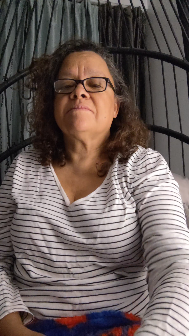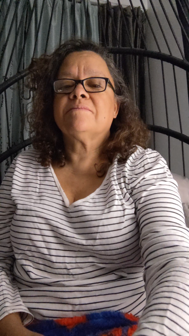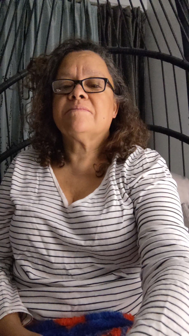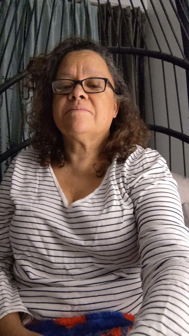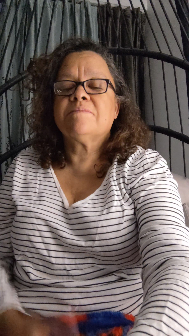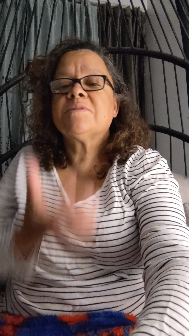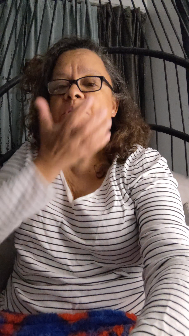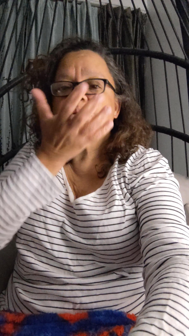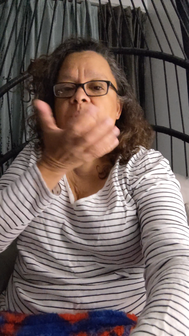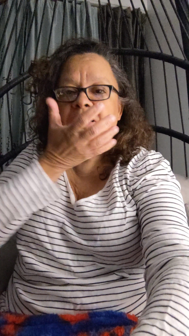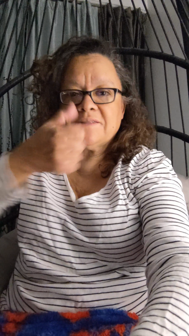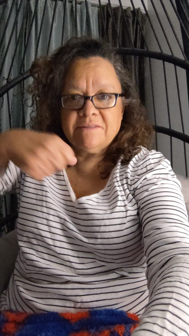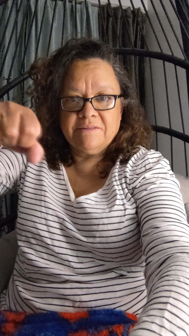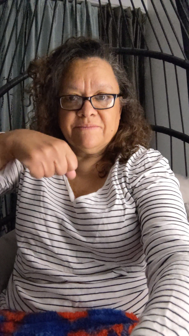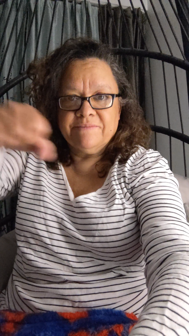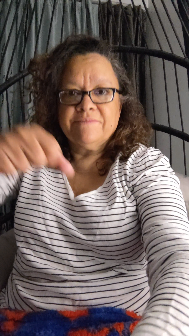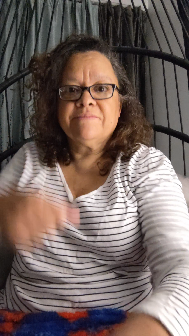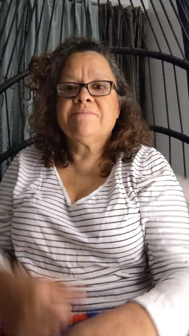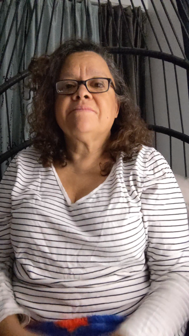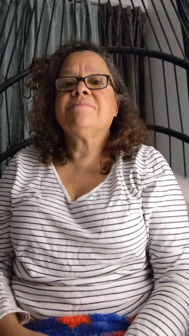lawn mower